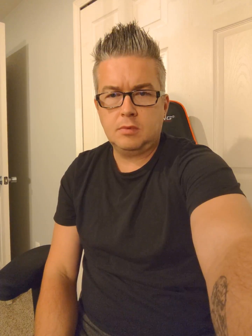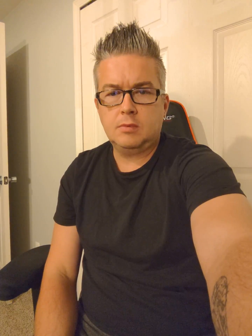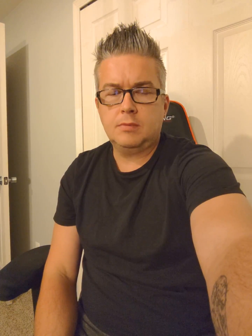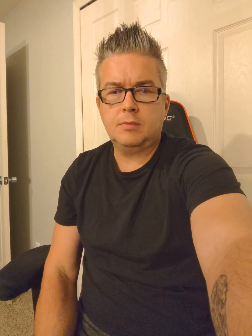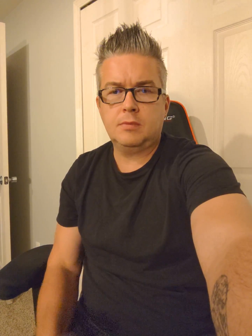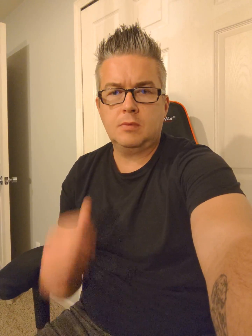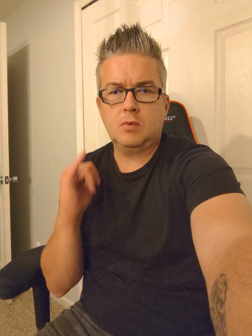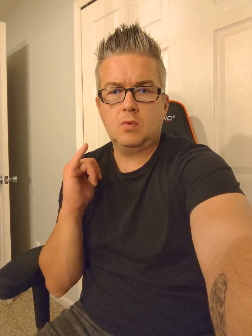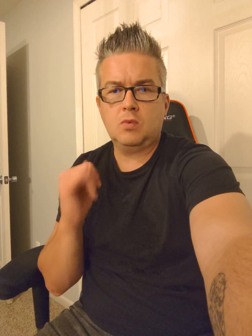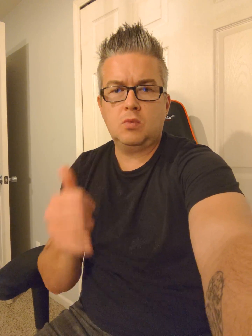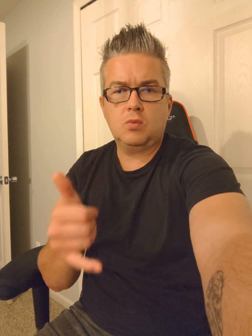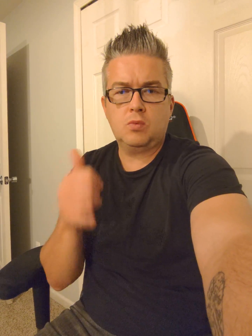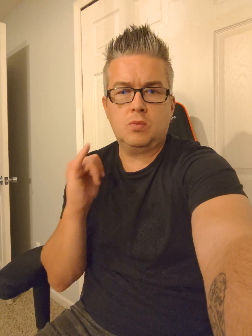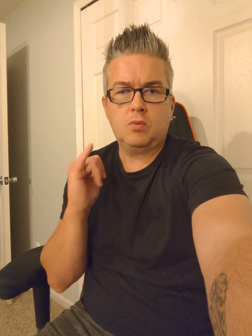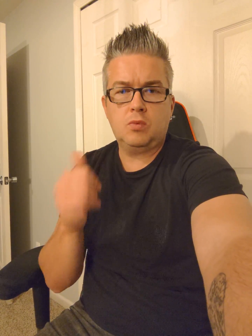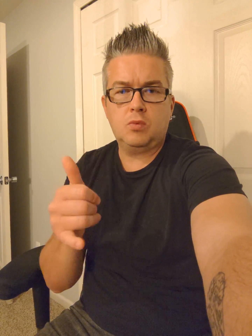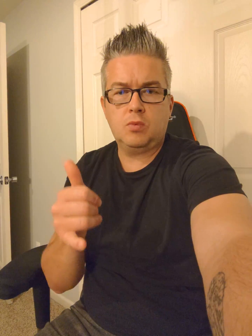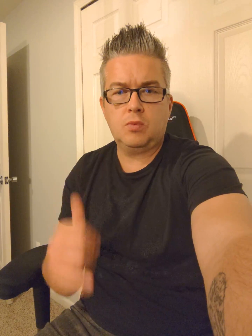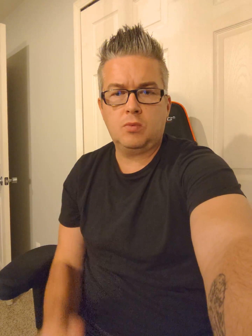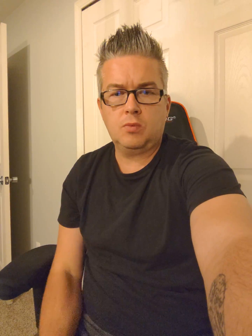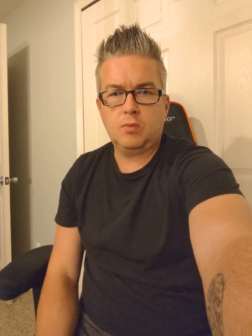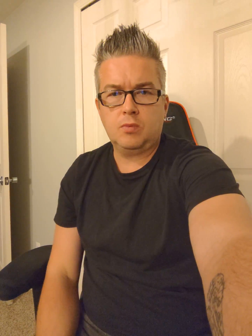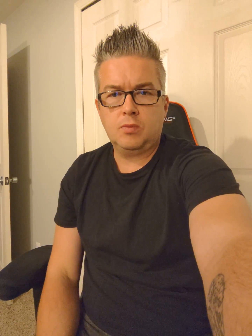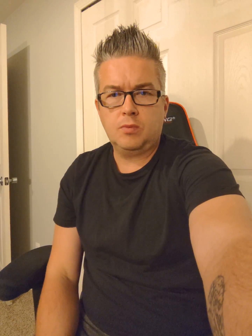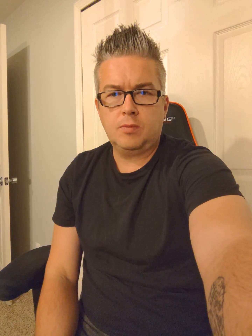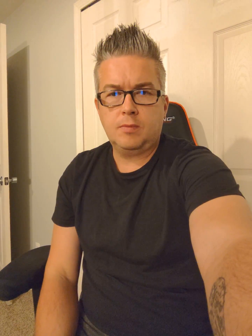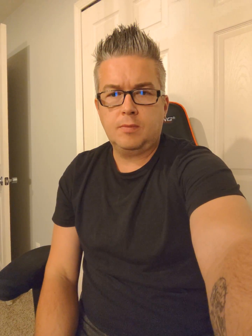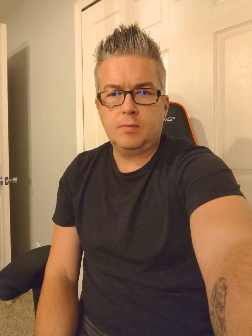rocking chair